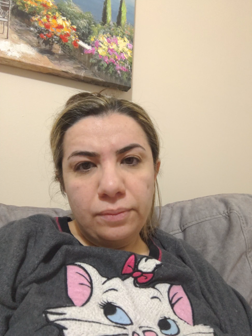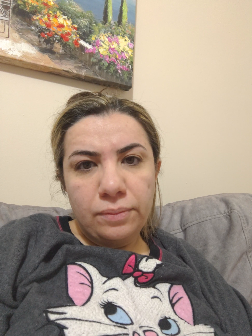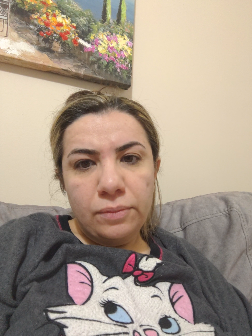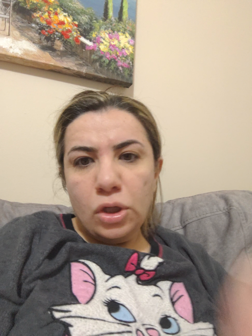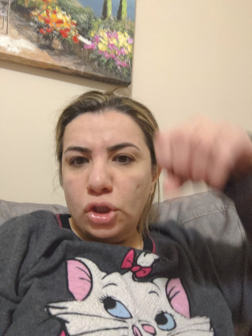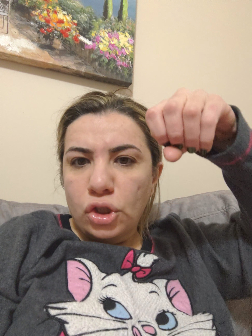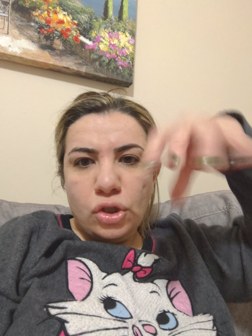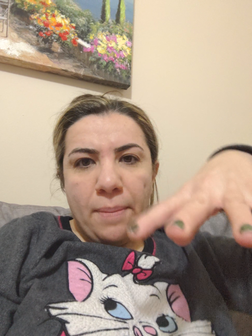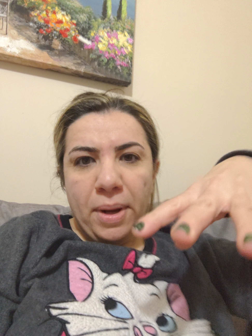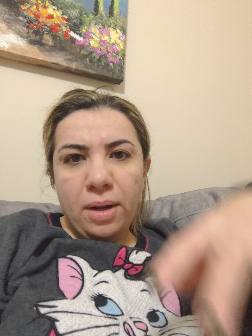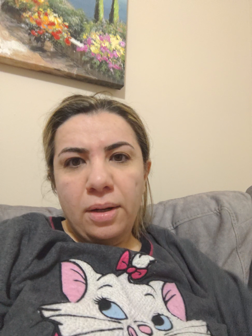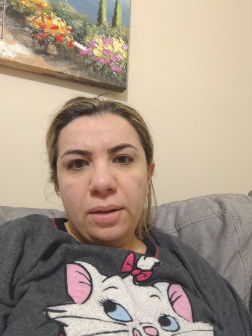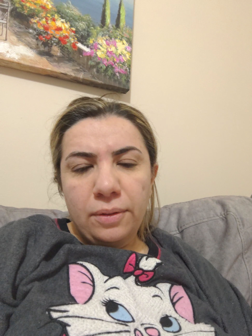drop